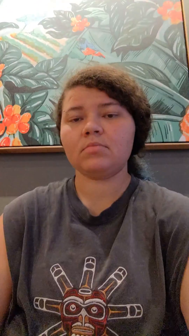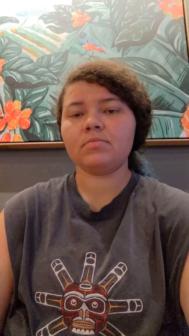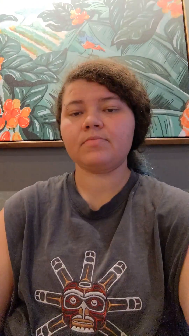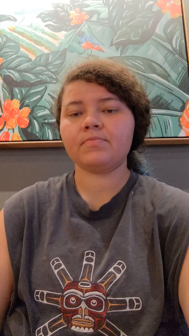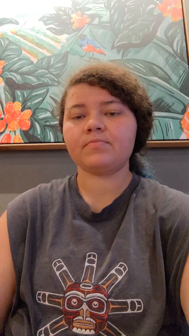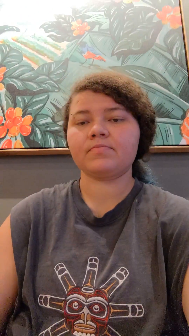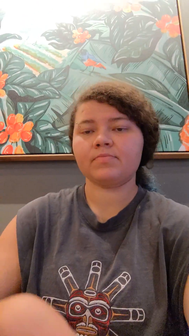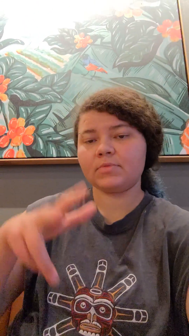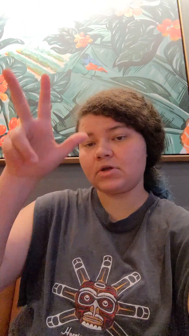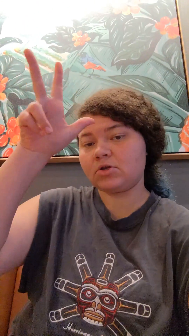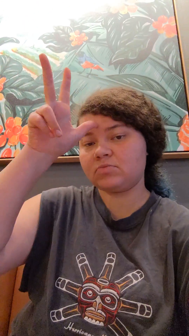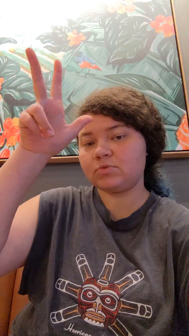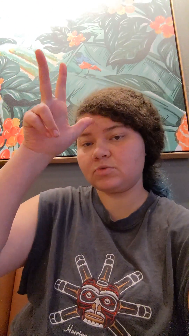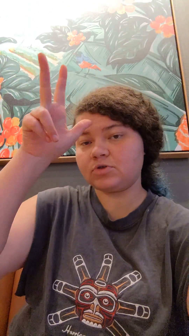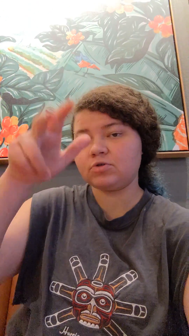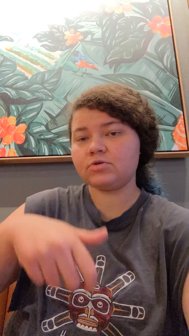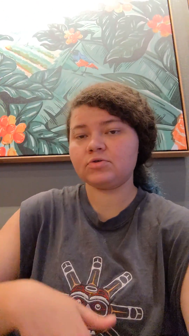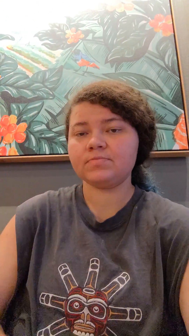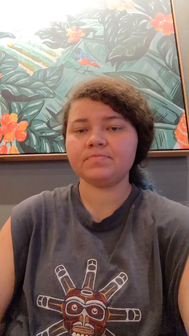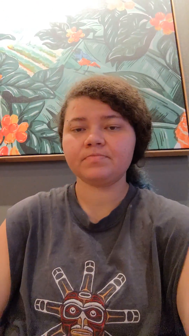rooster